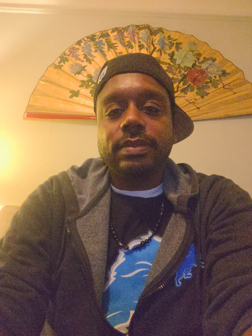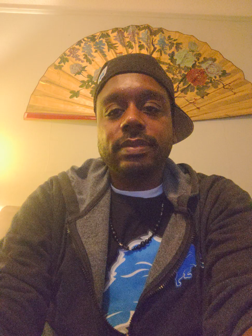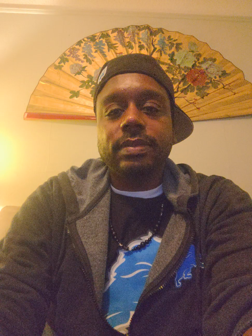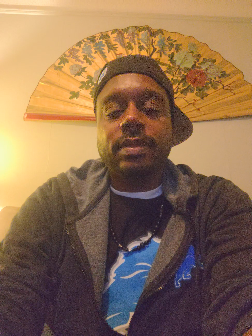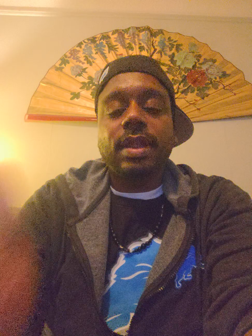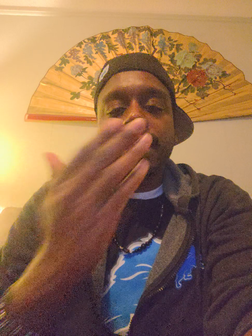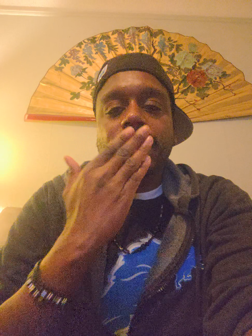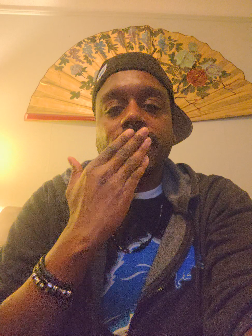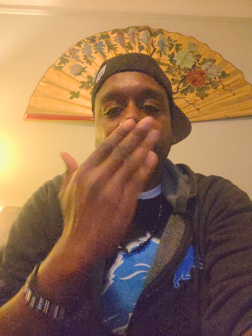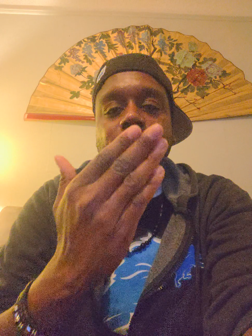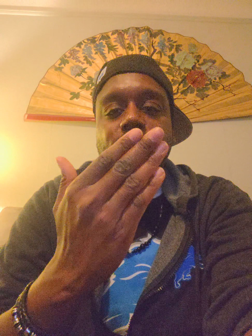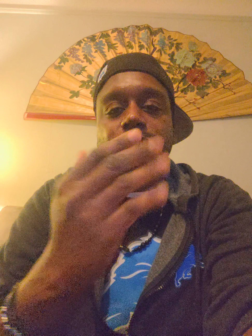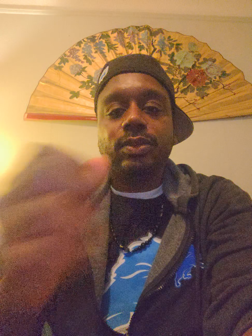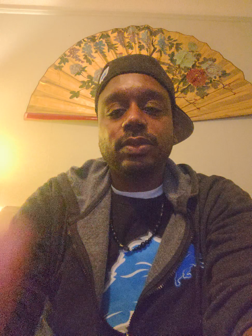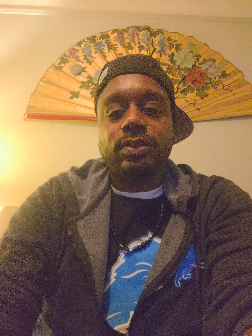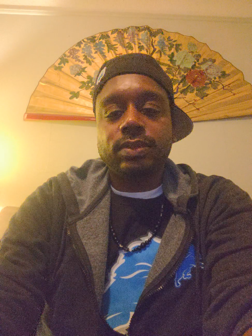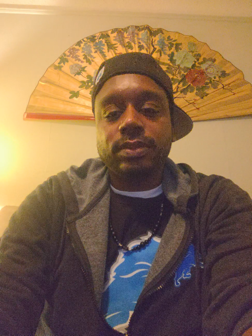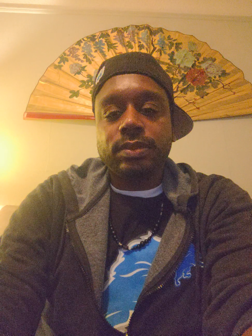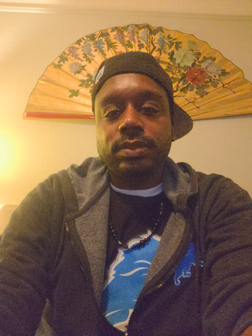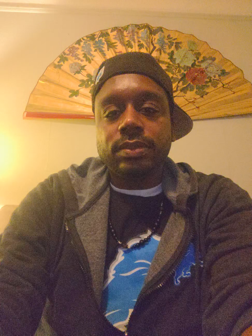thank you